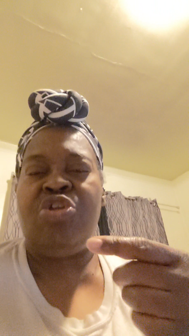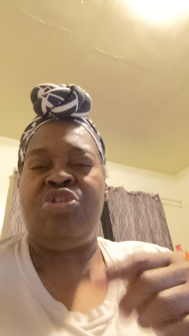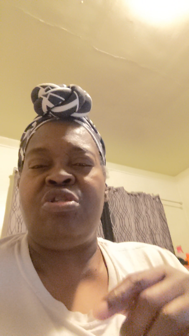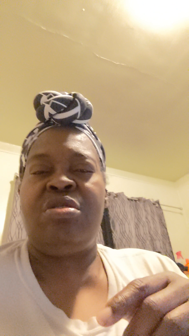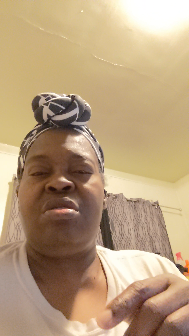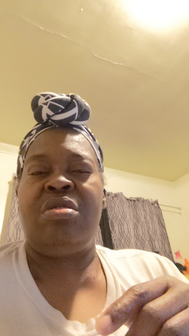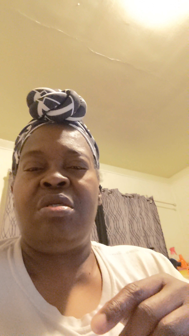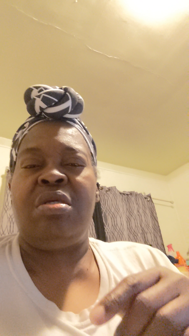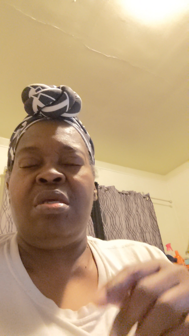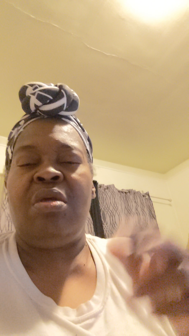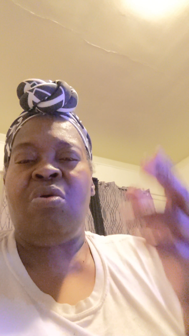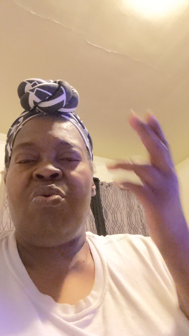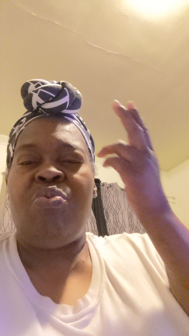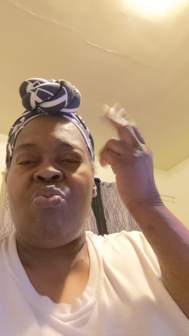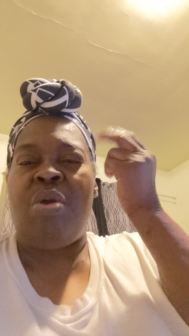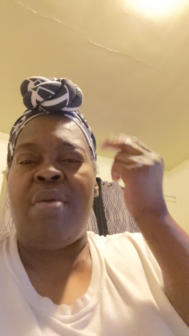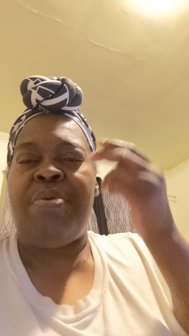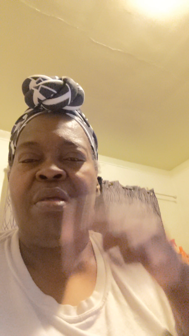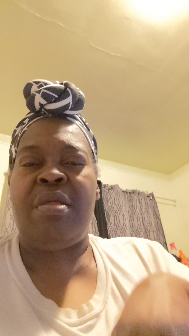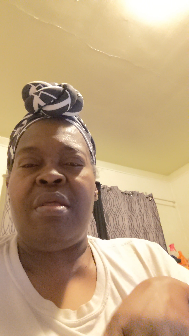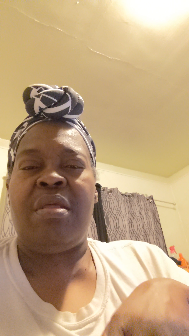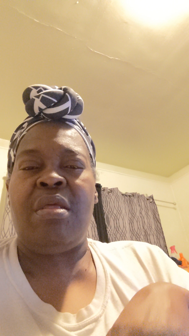rabbit